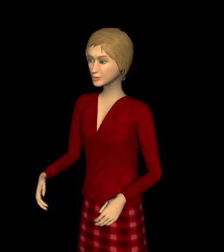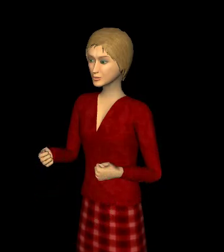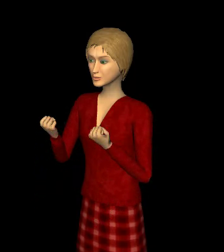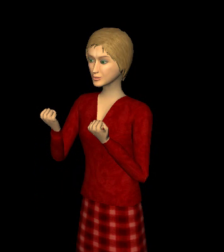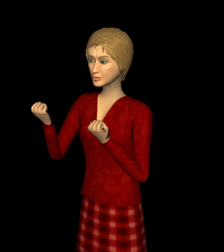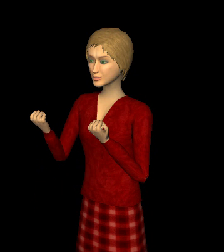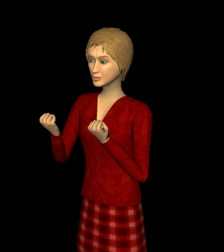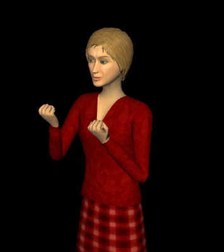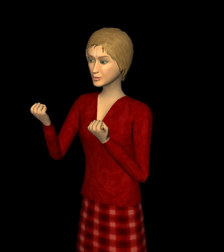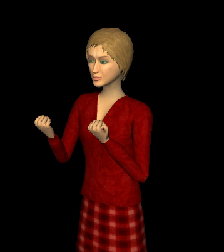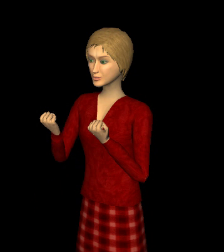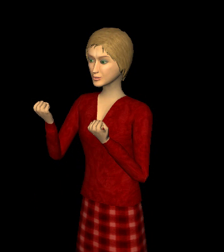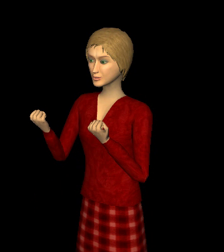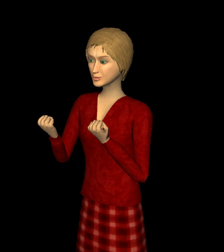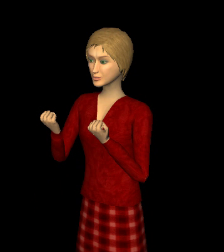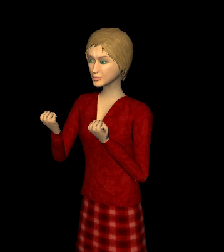ضربة